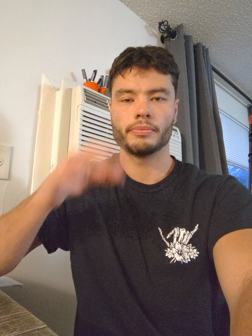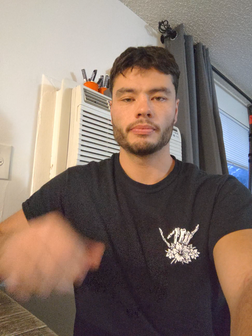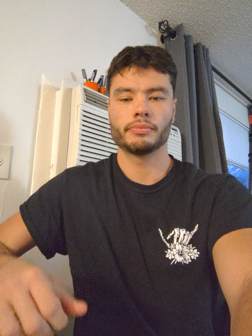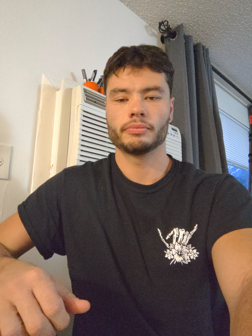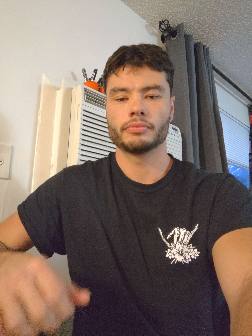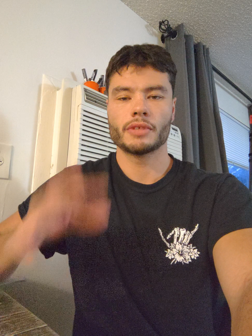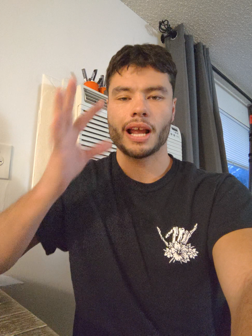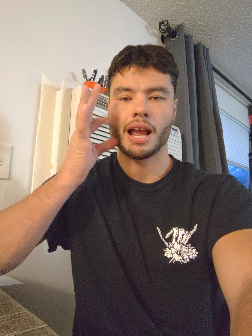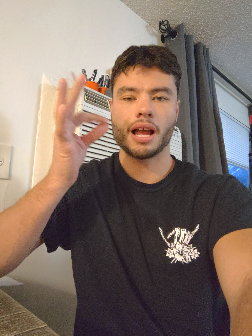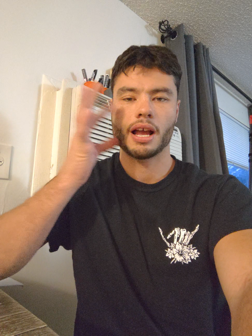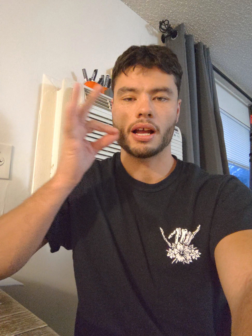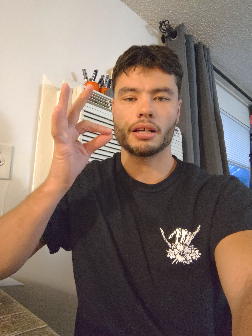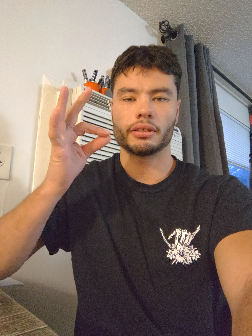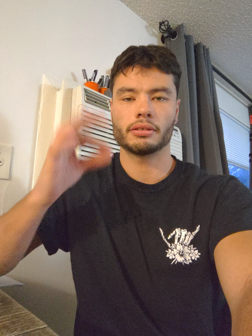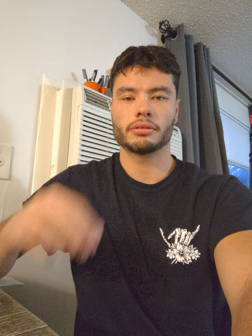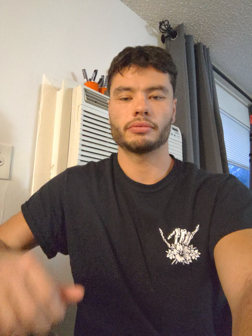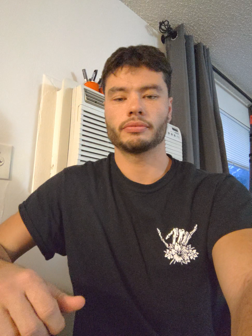cat